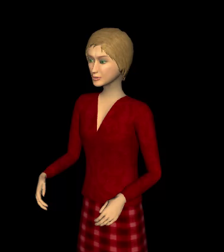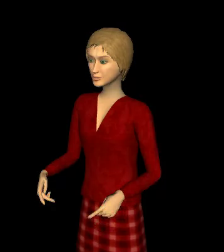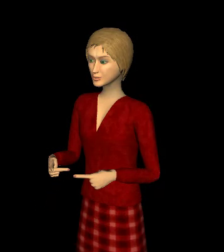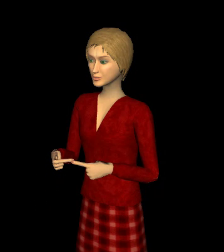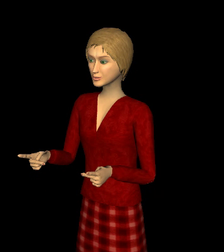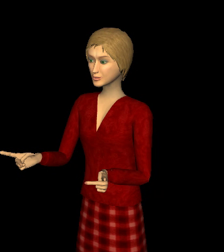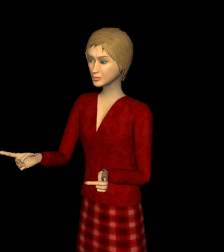عام